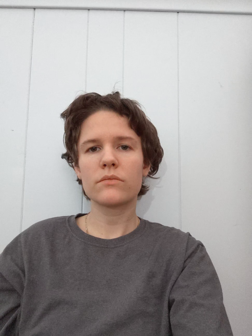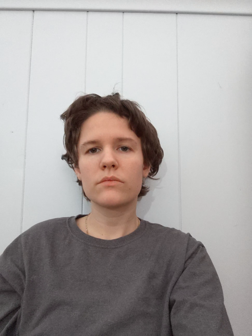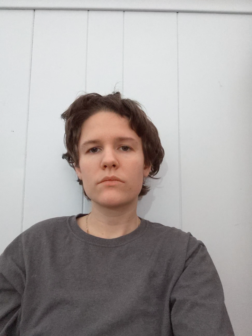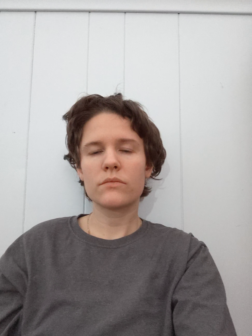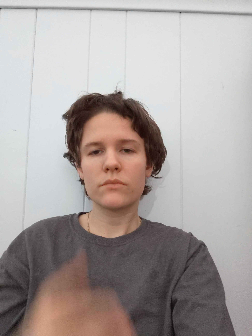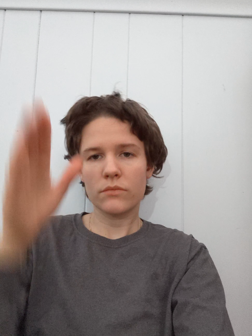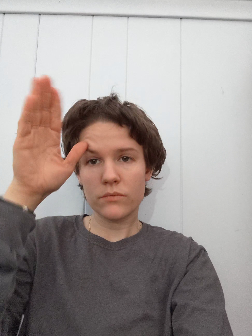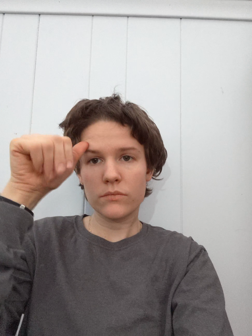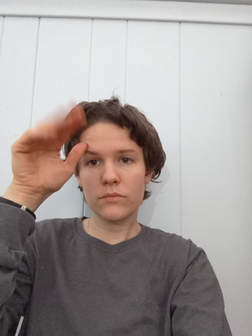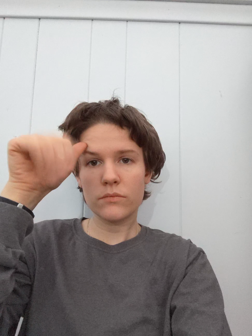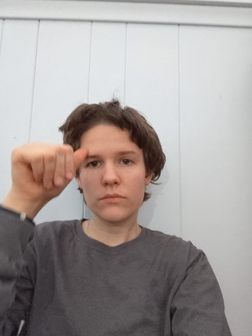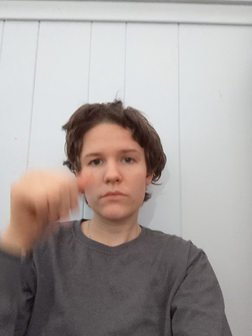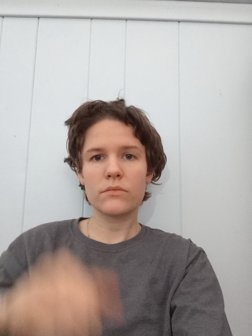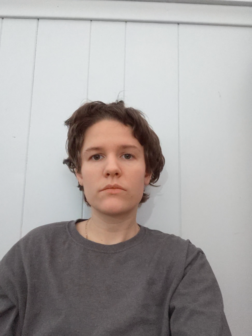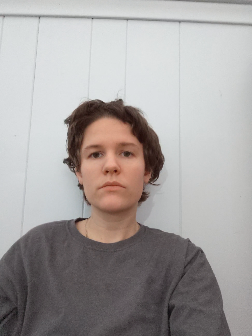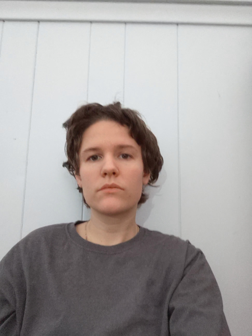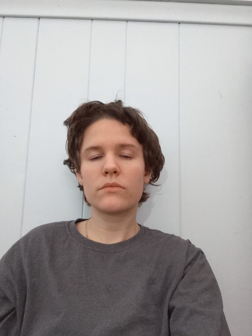donkey